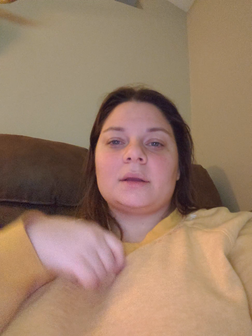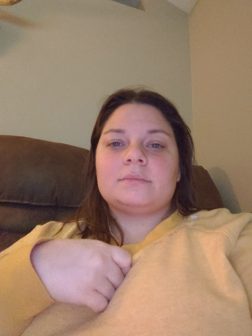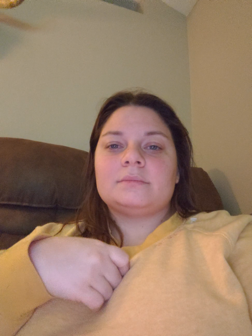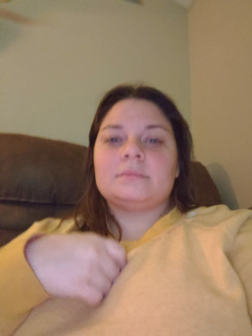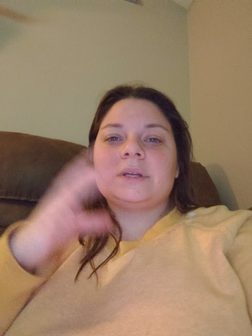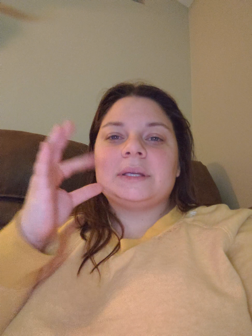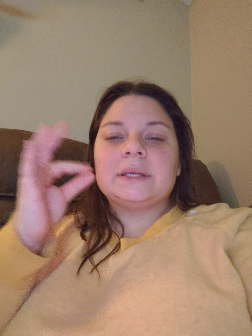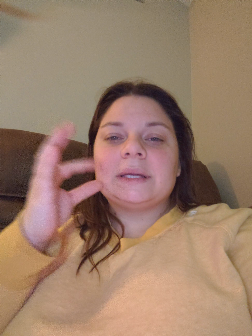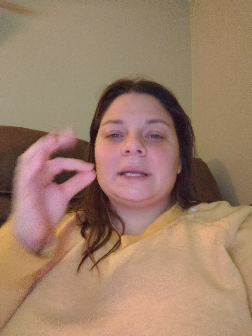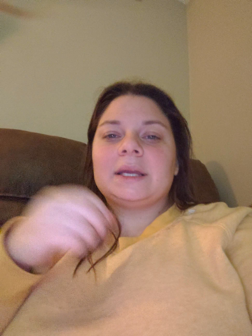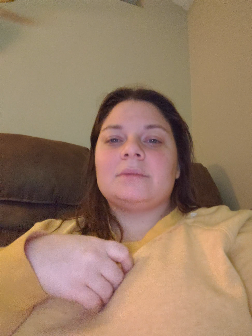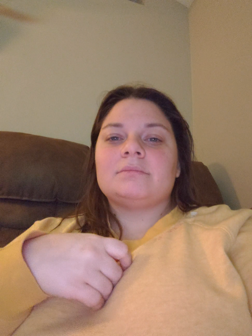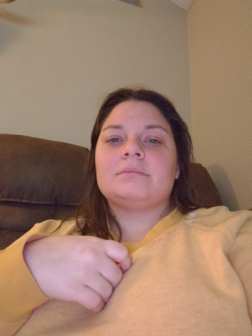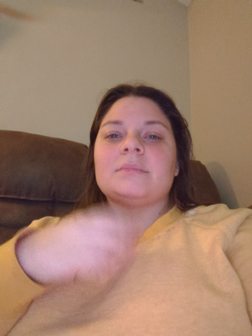kitty